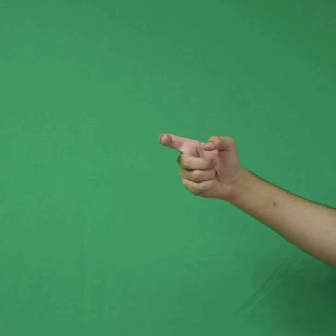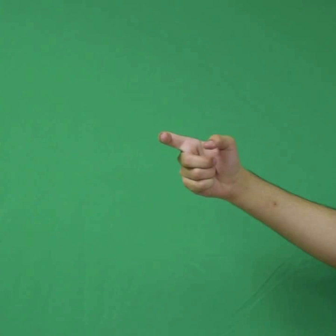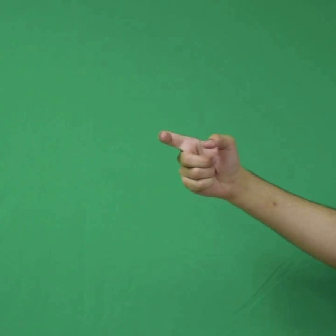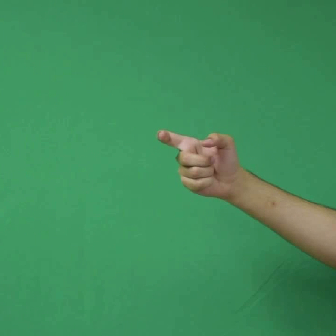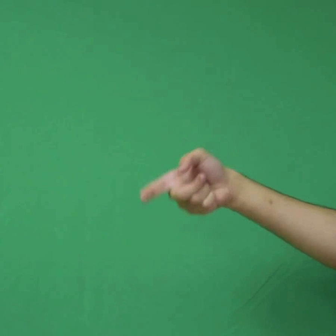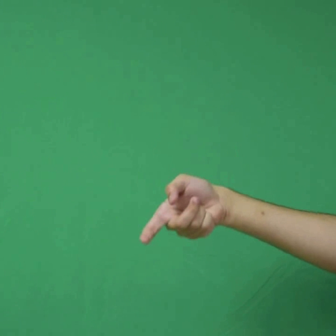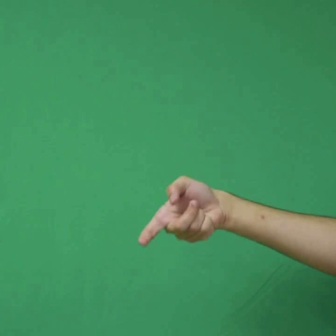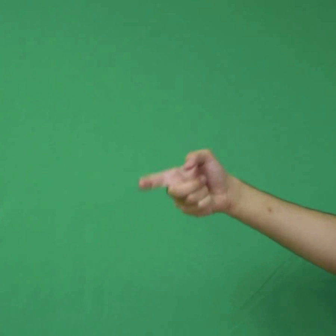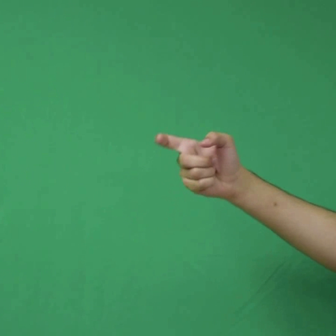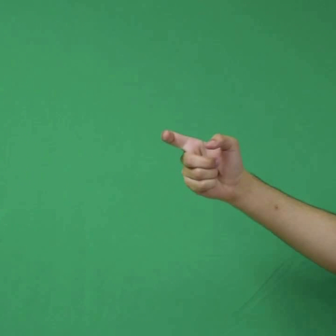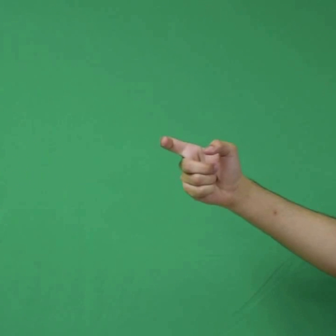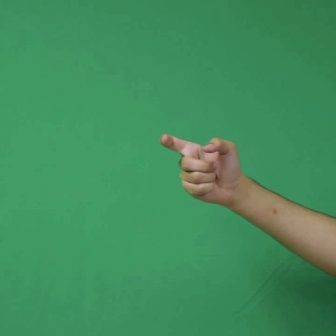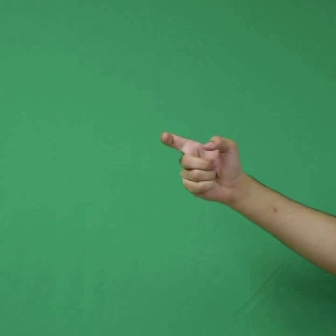Q